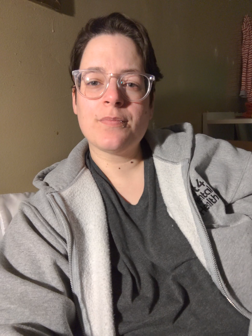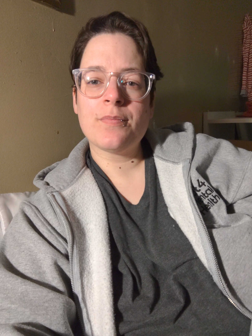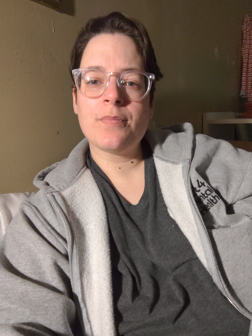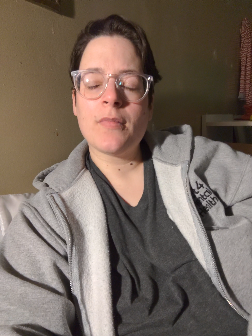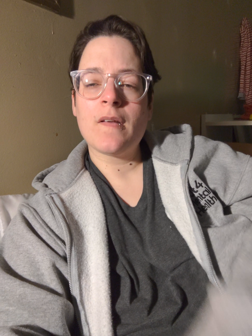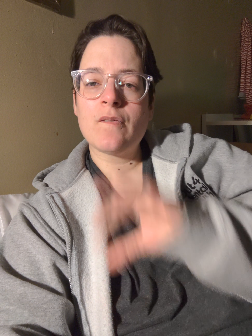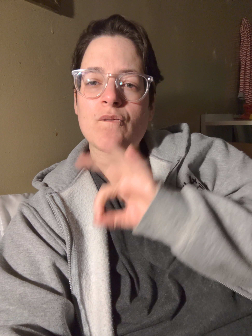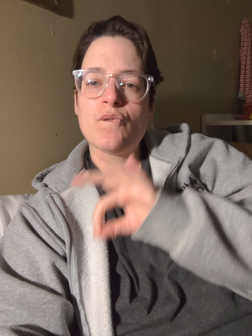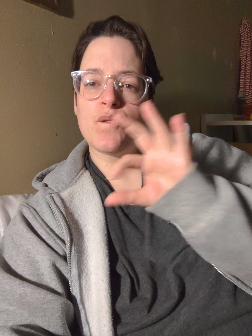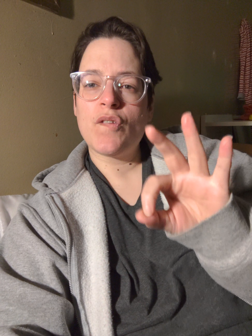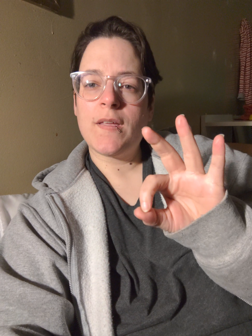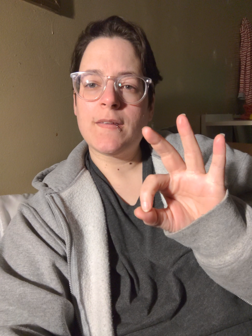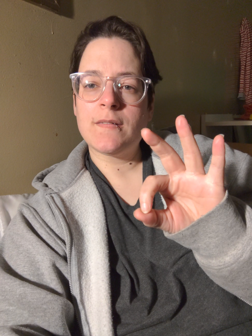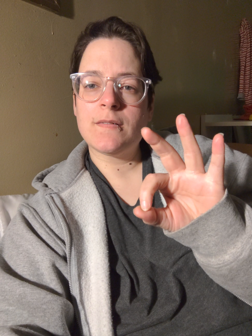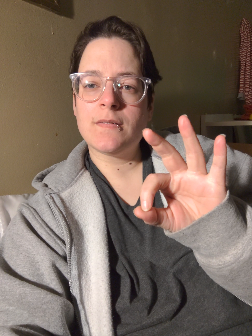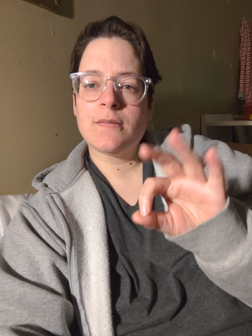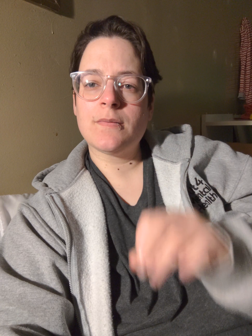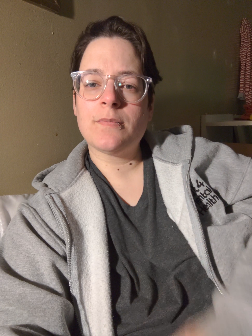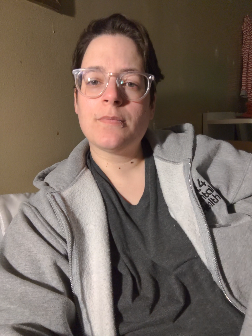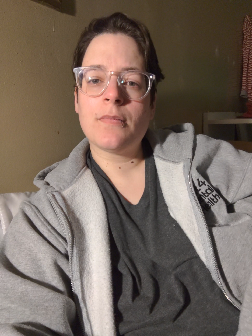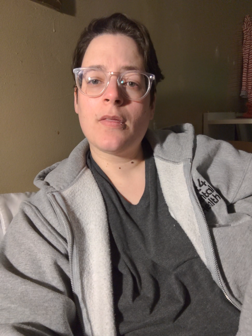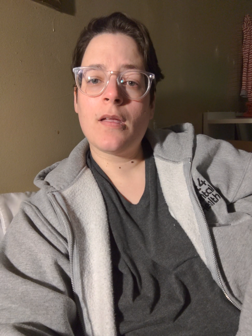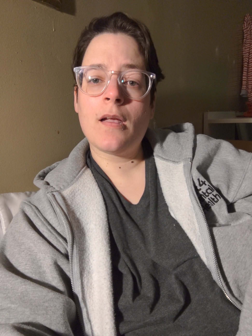french fries